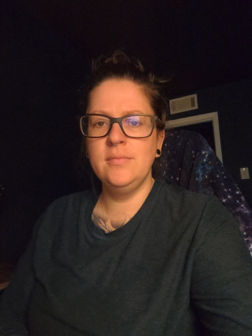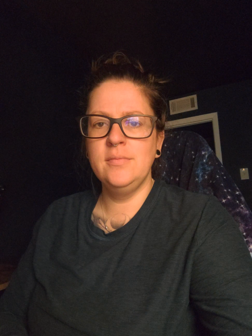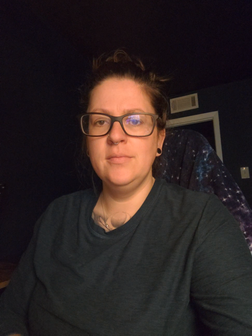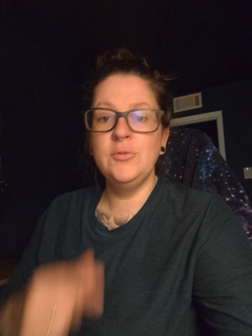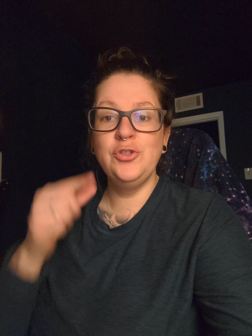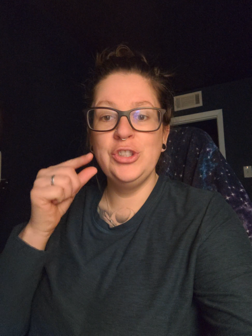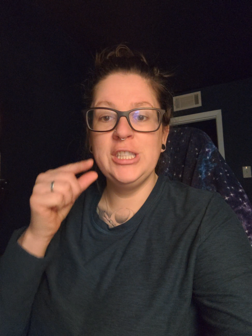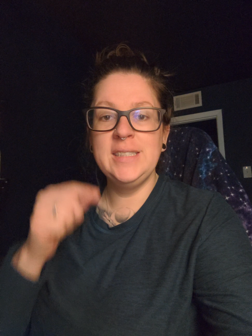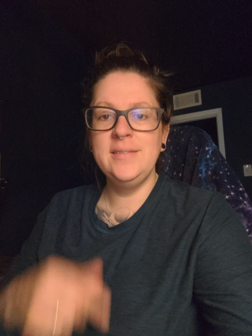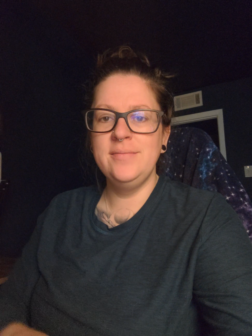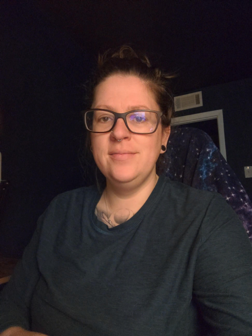green